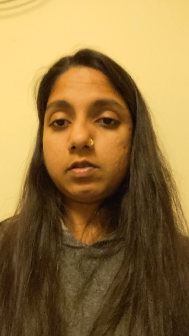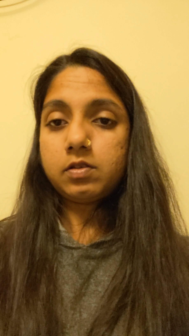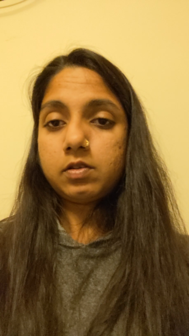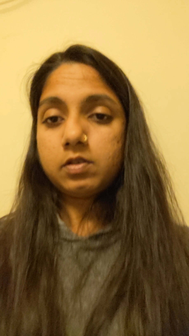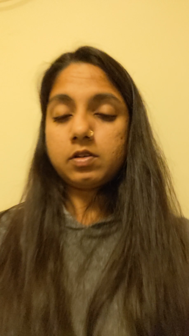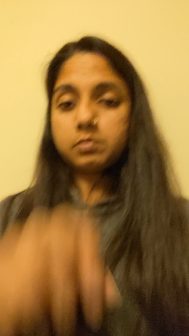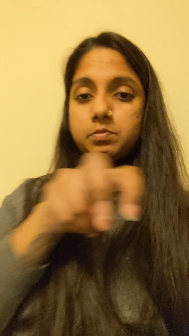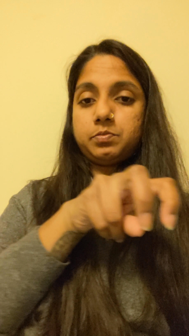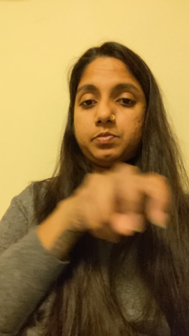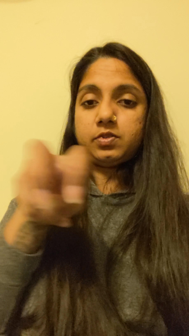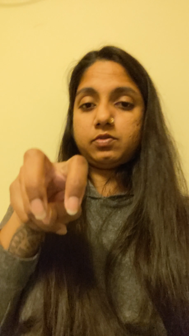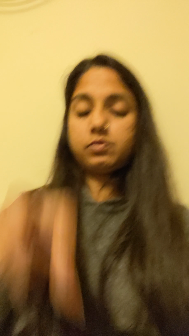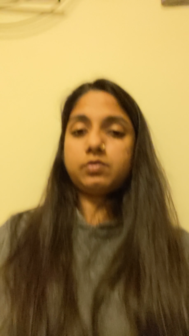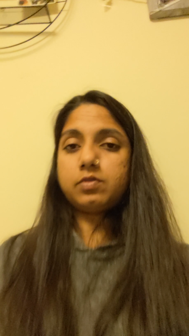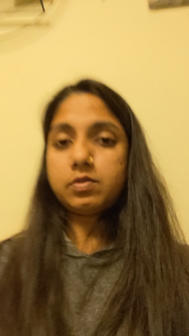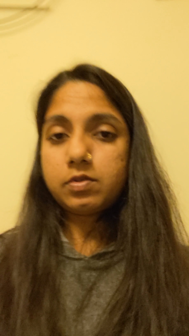bench